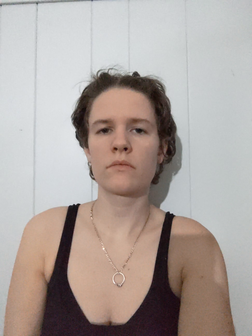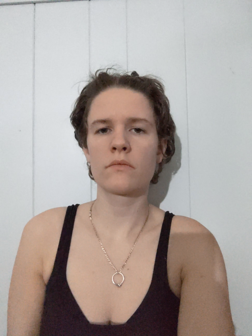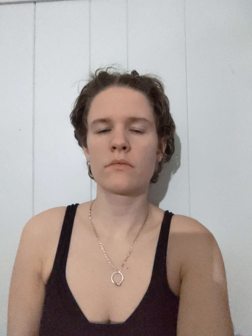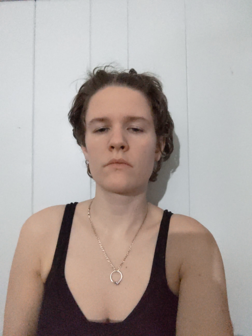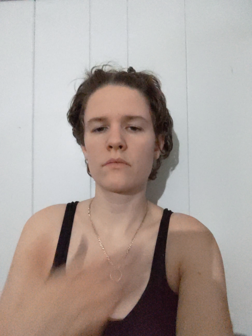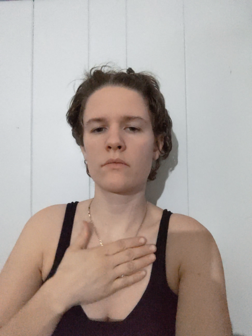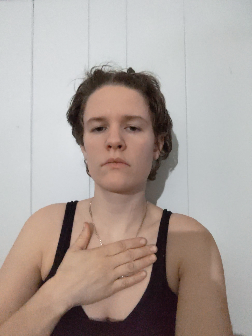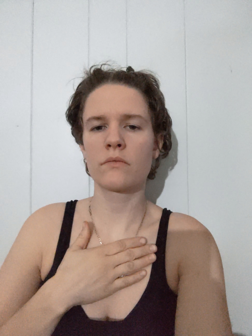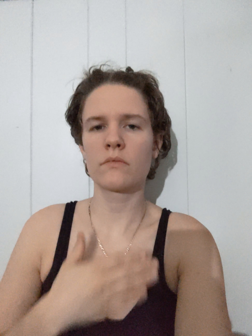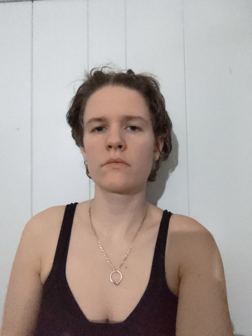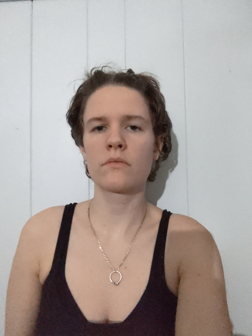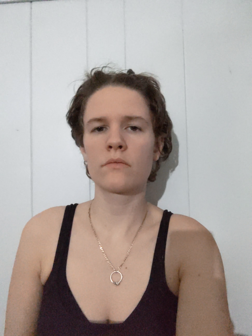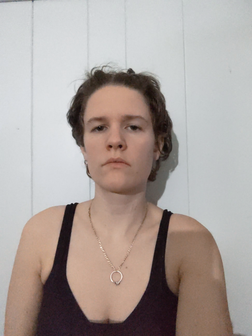my